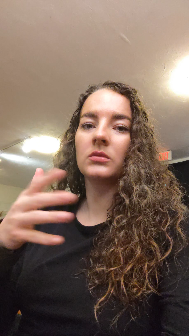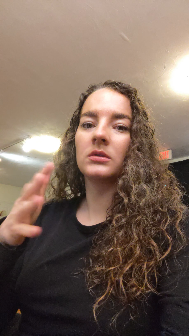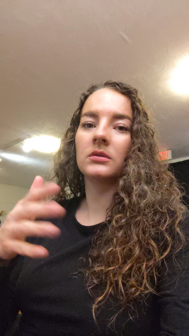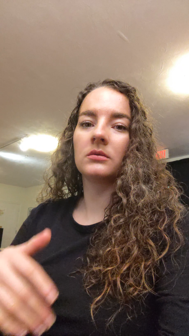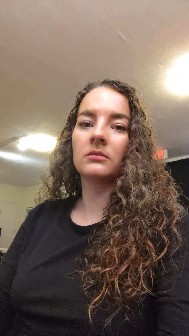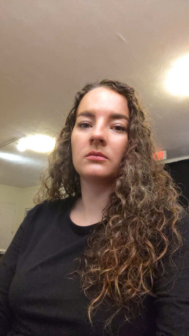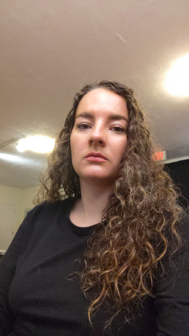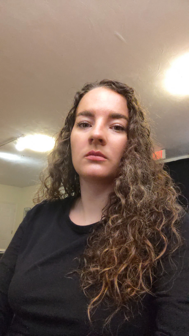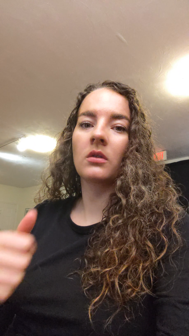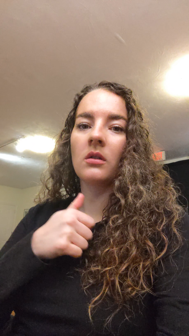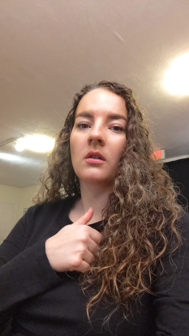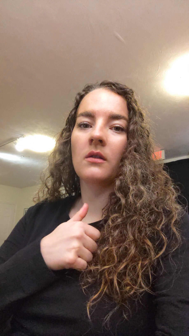love